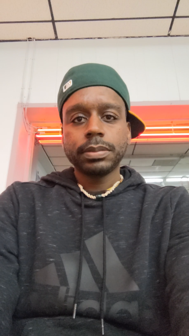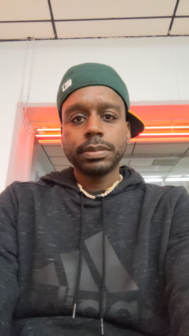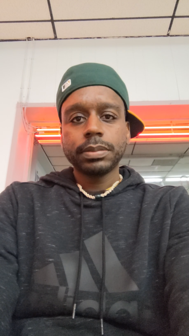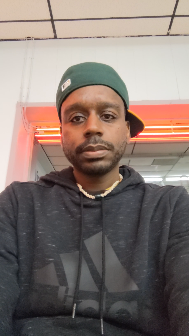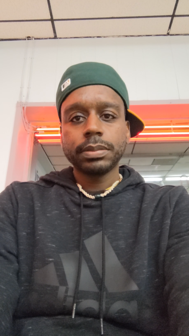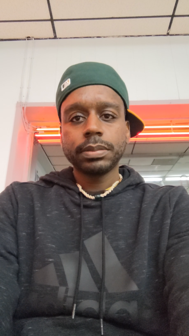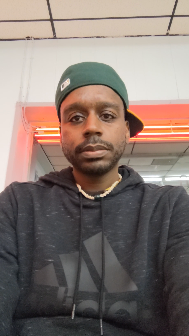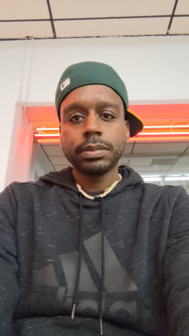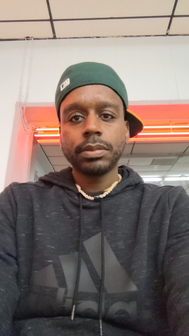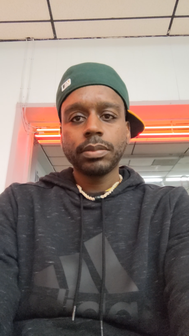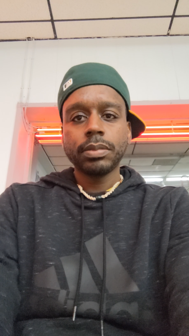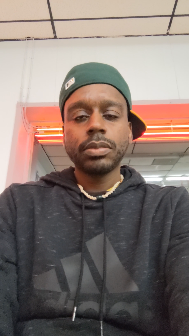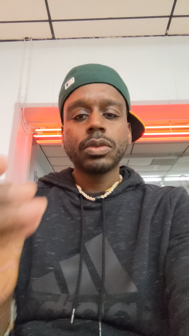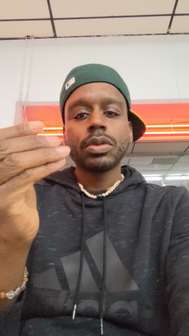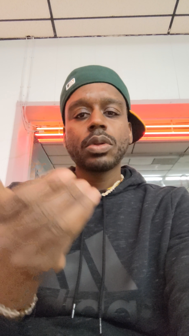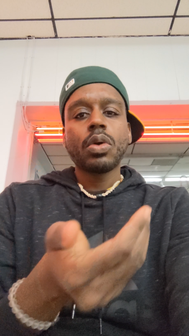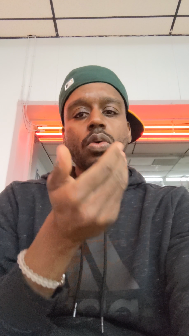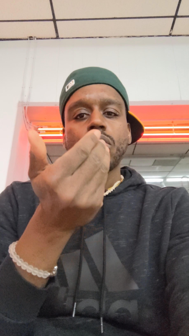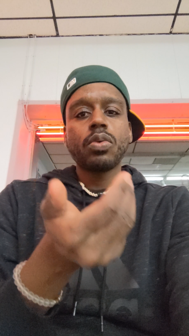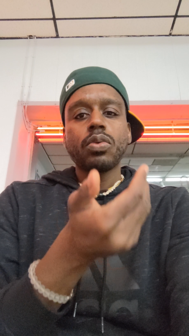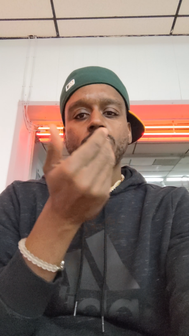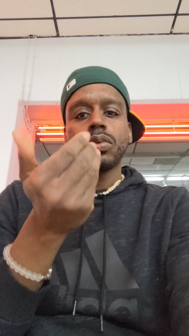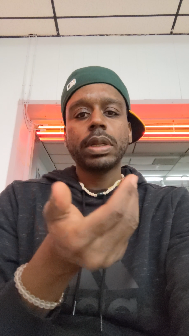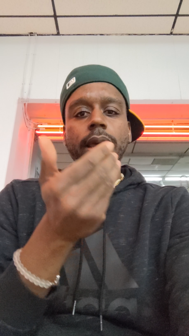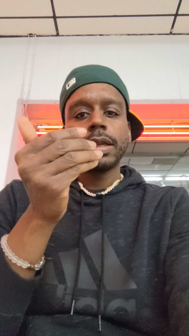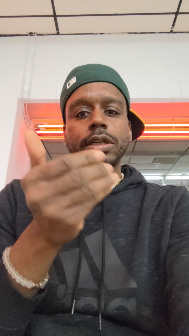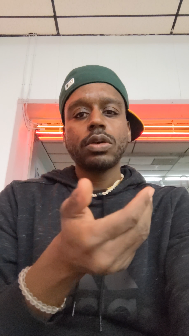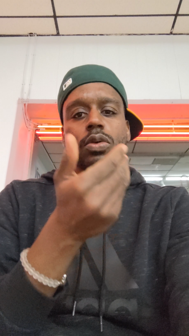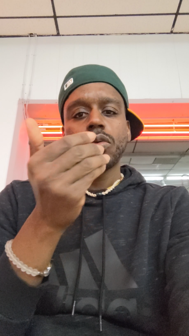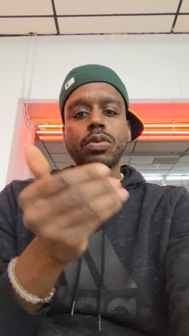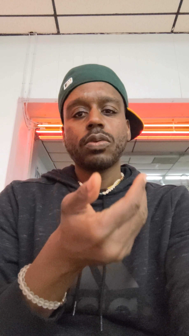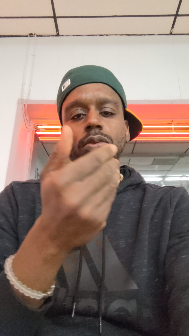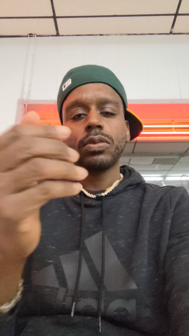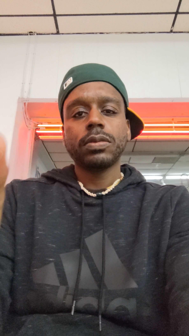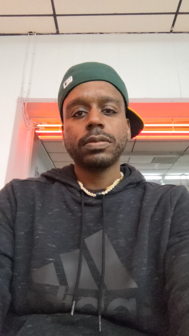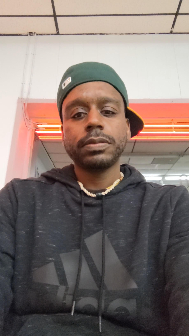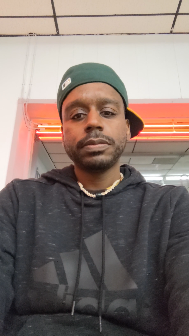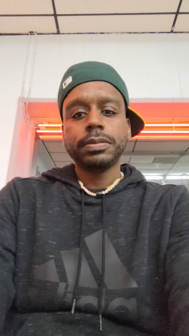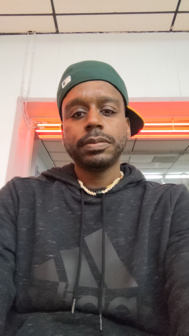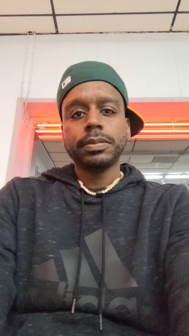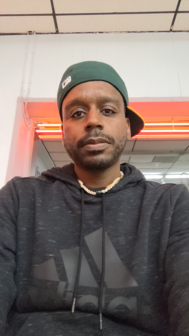new